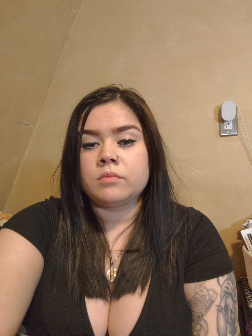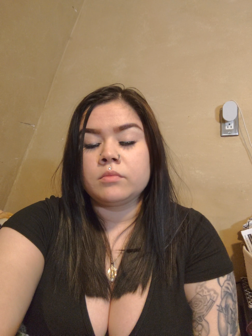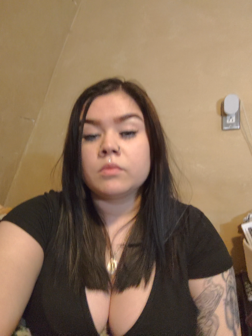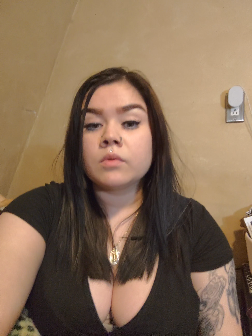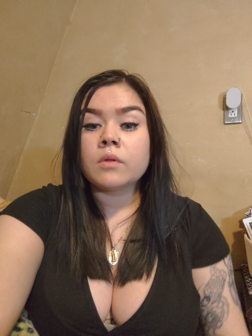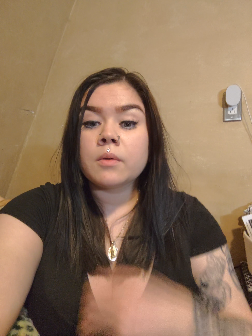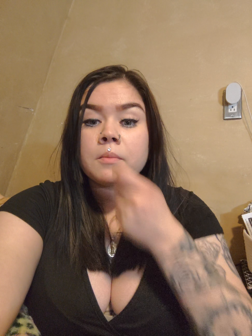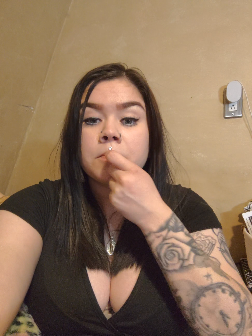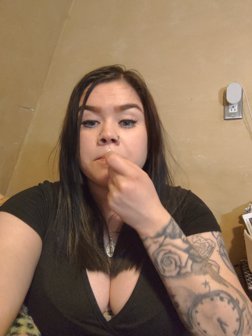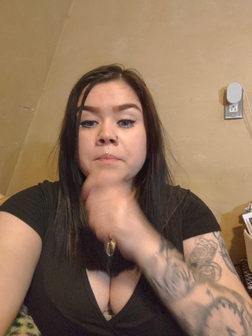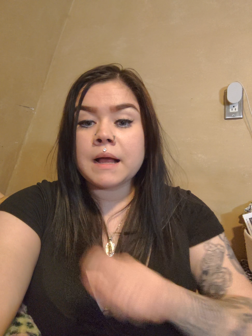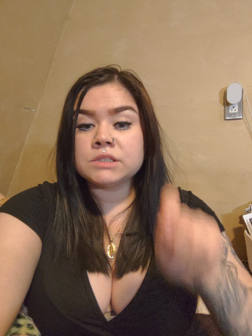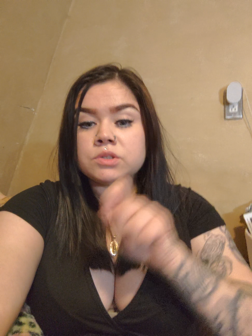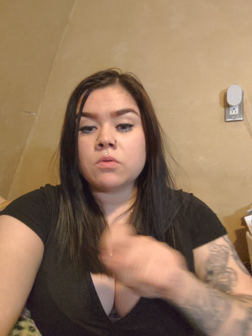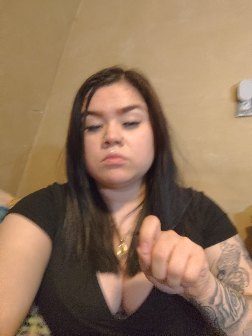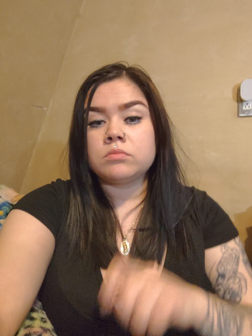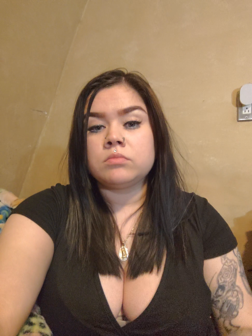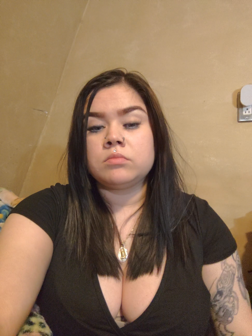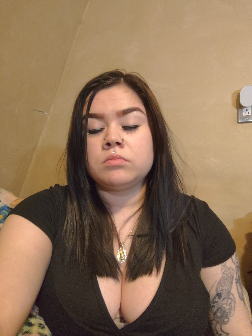pencil